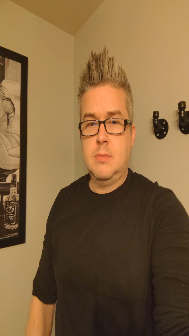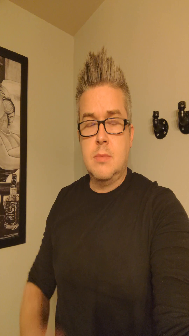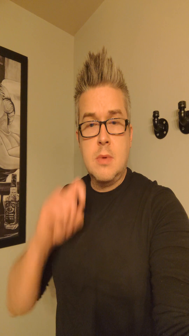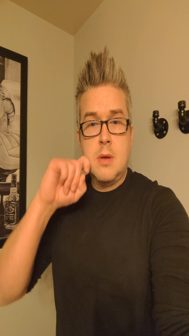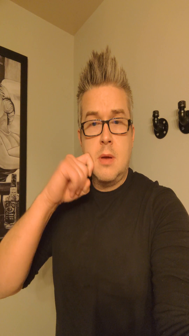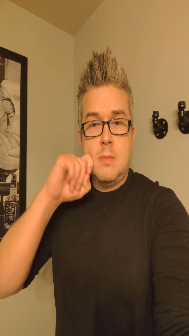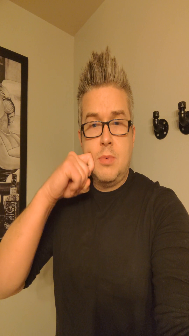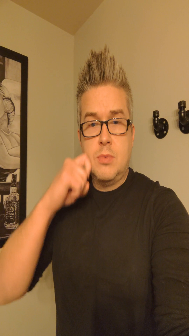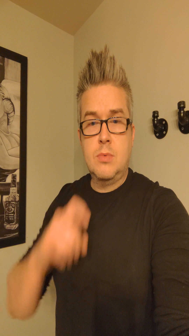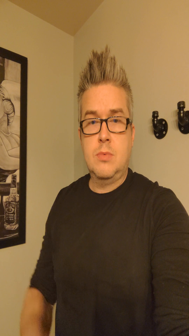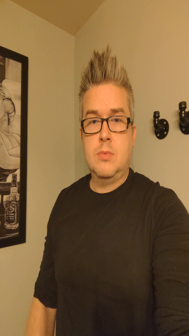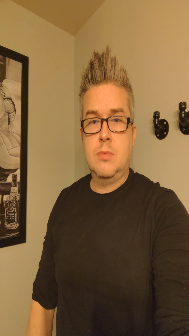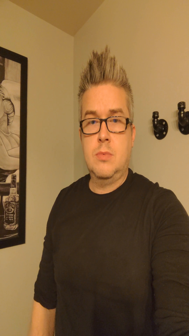apple